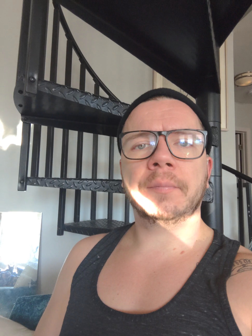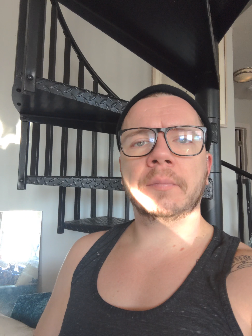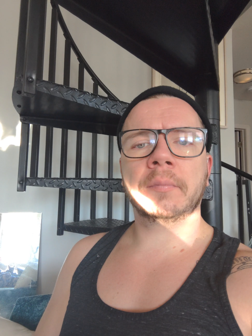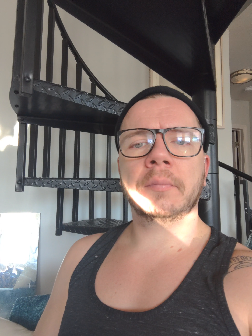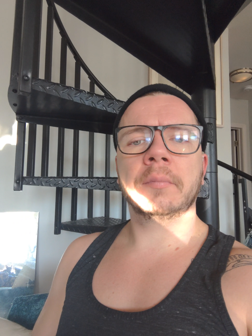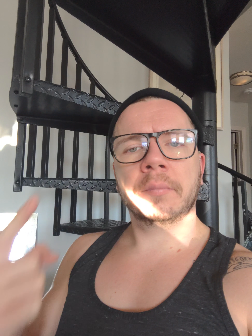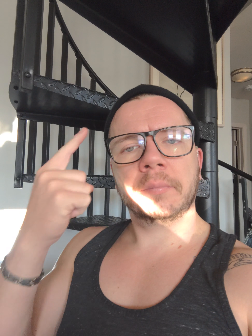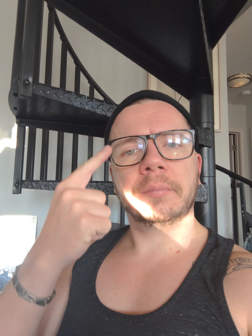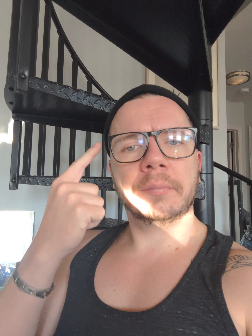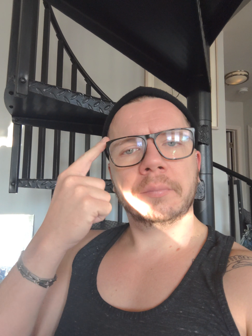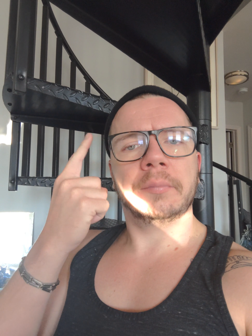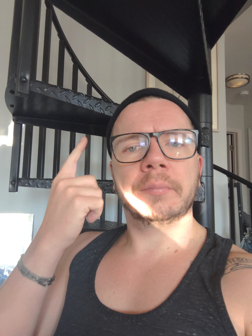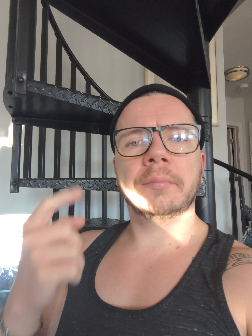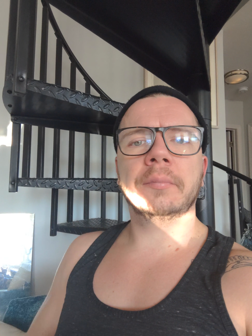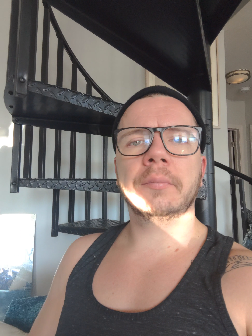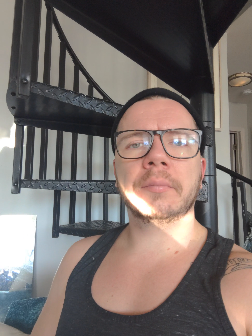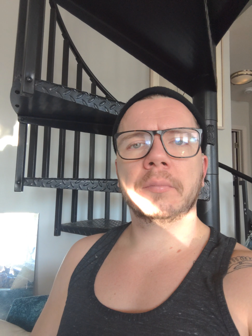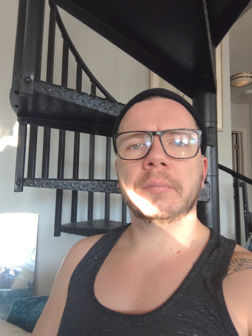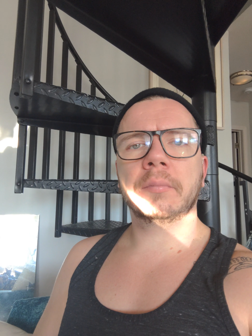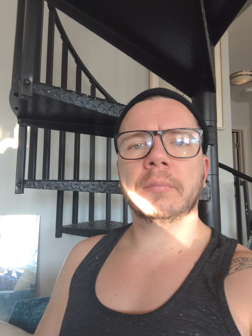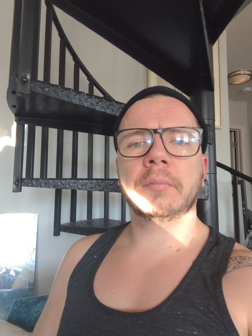think